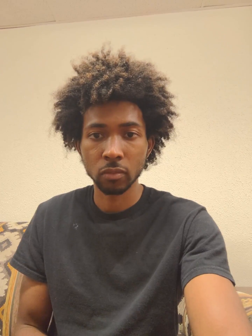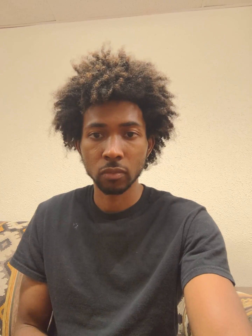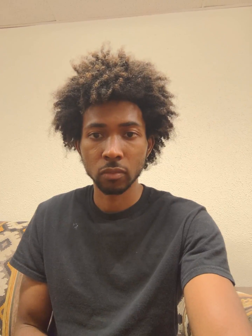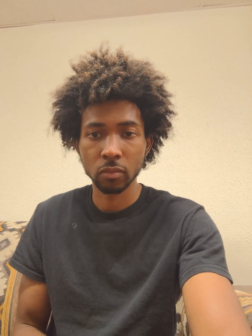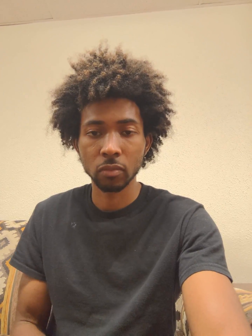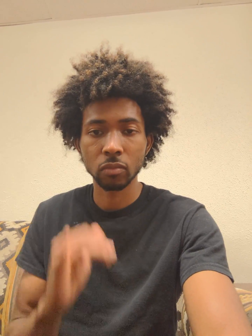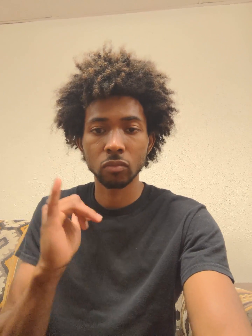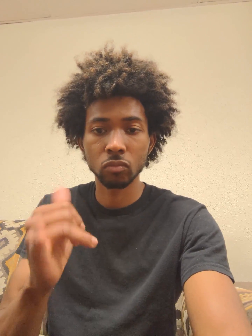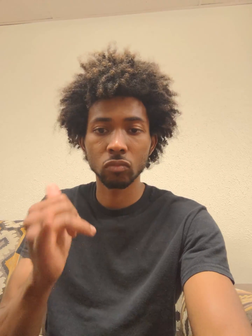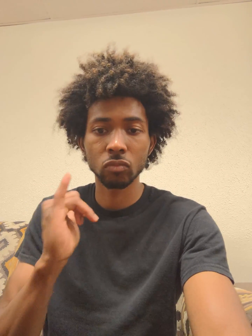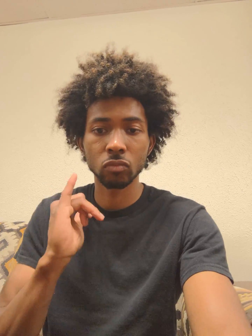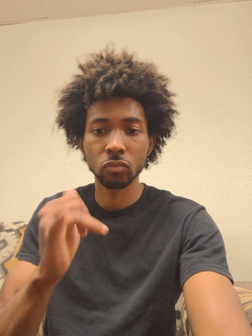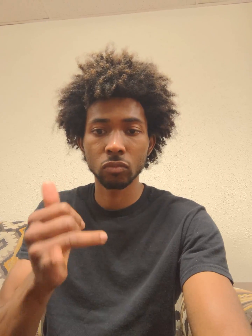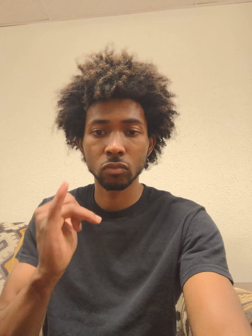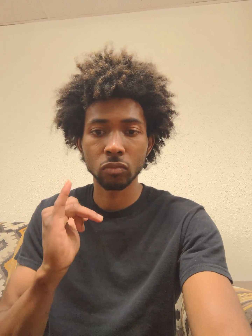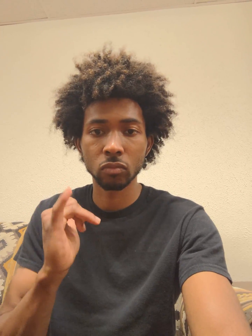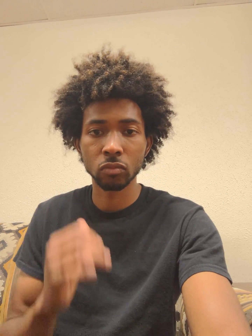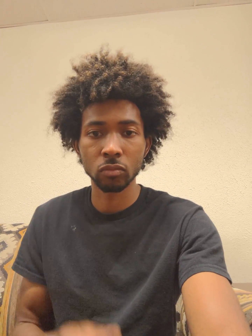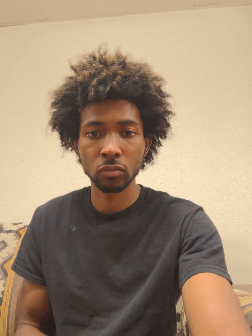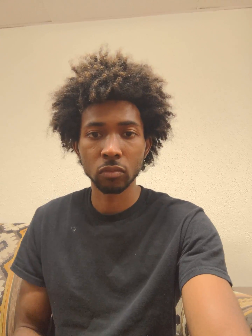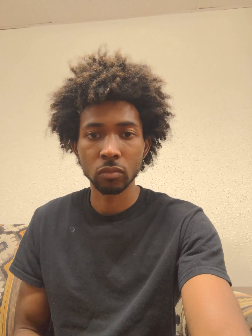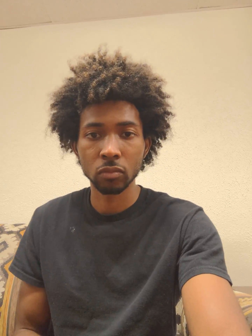rocking chair